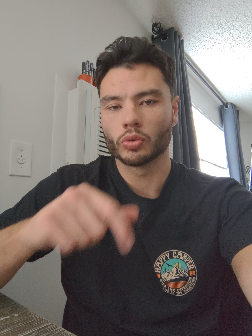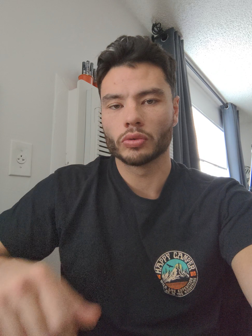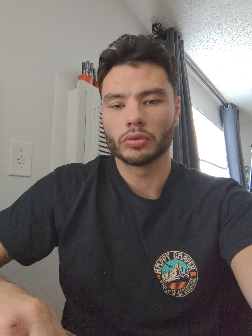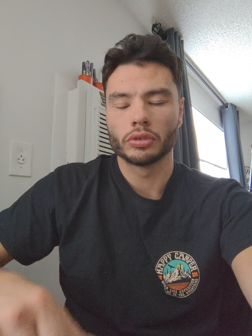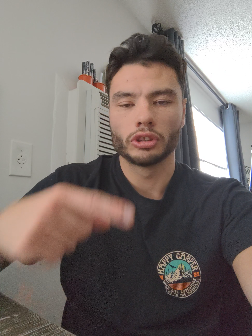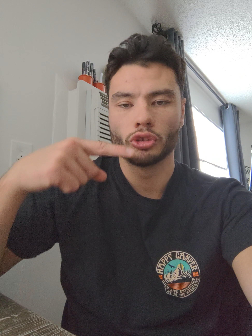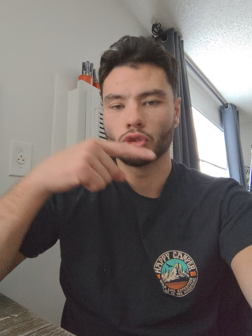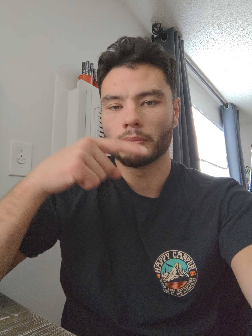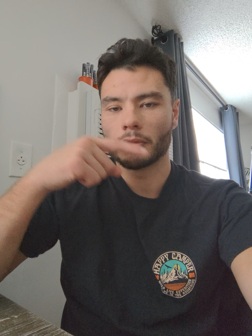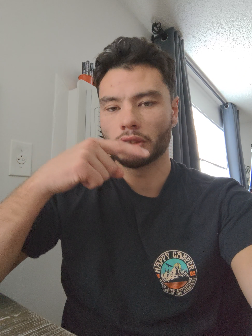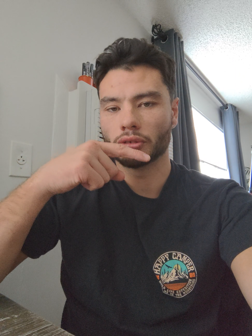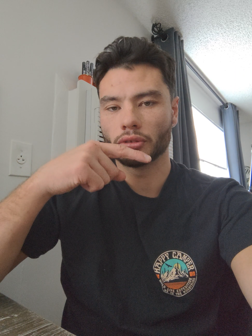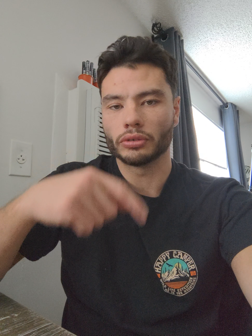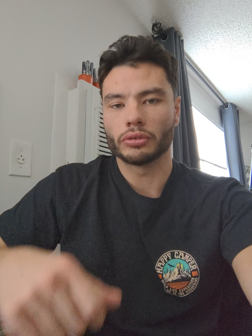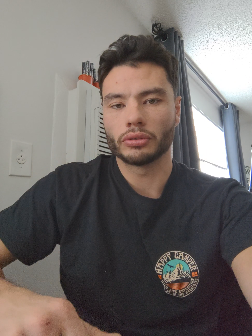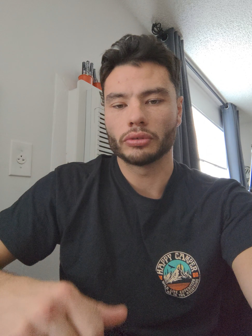toothbrush